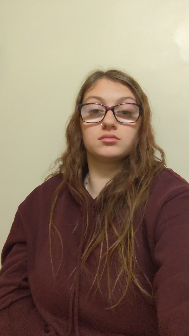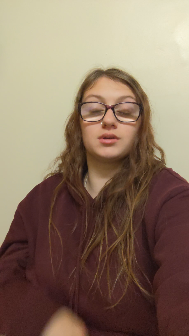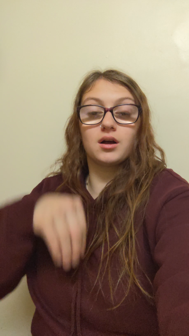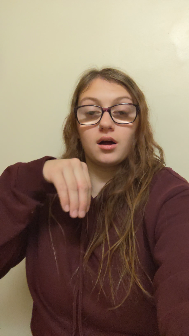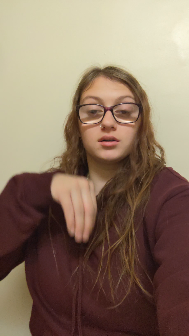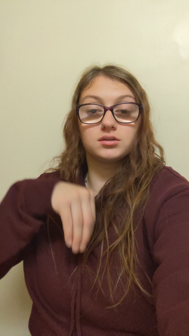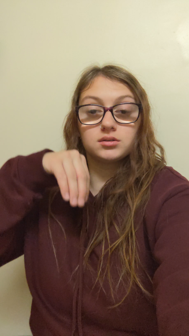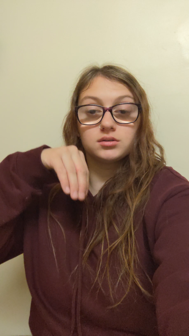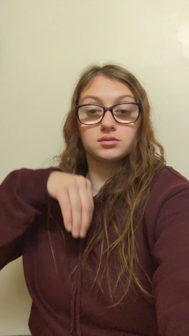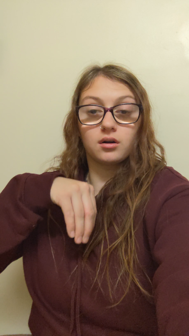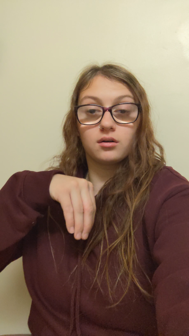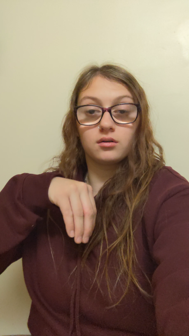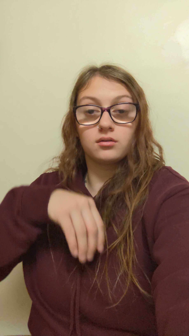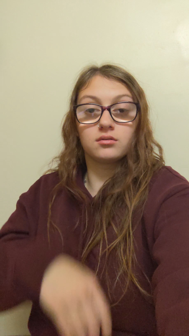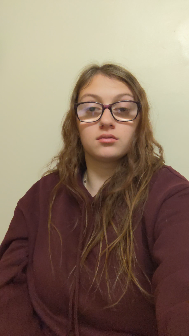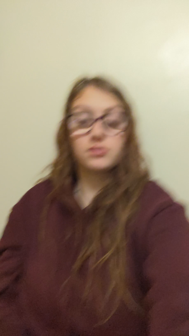inside